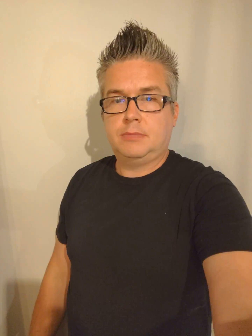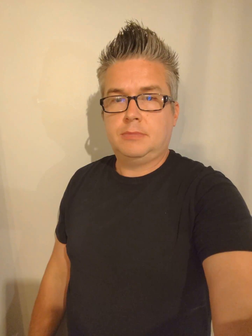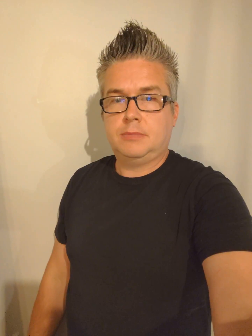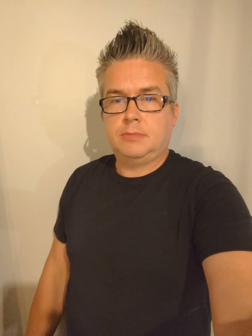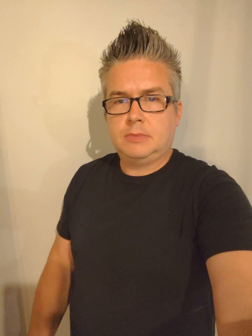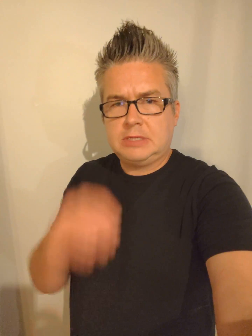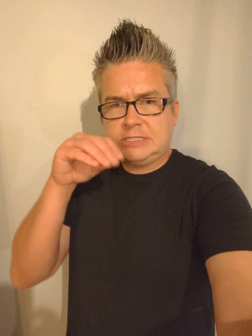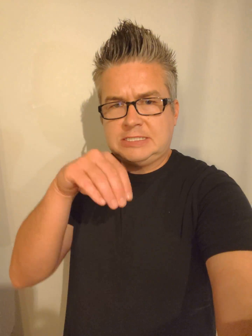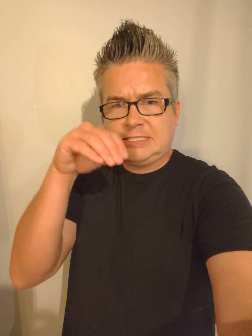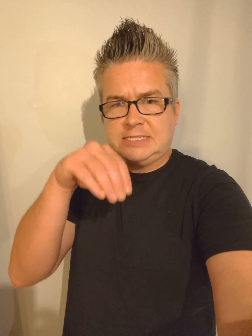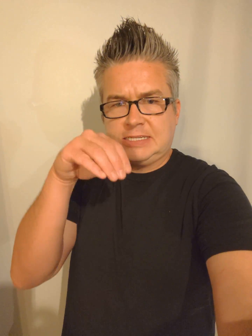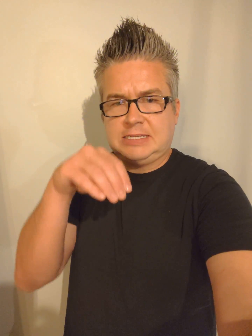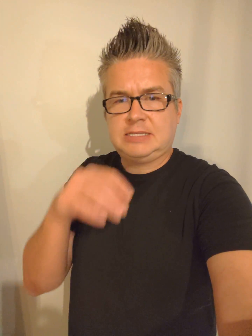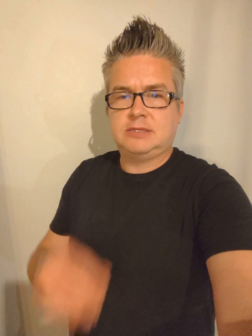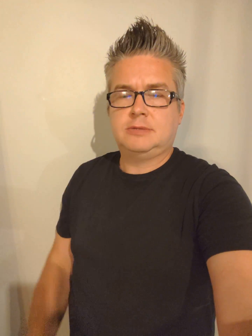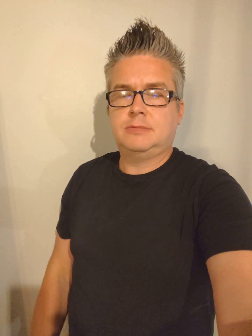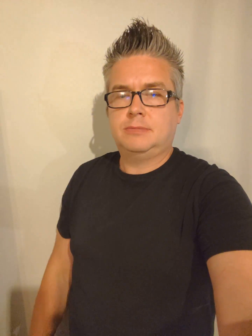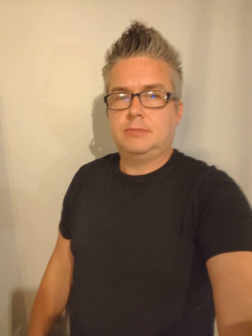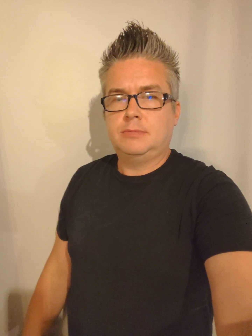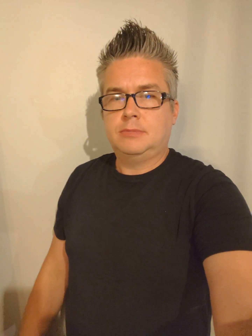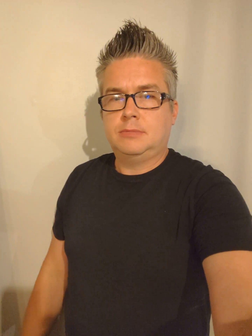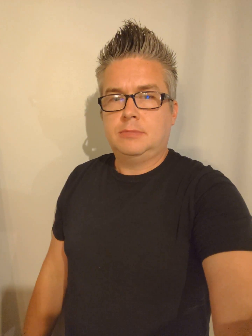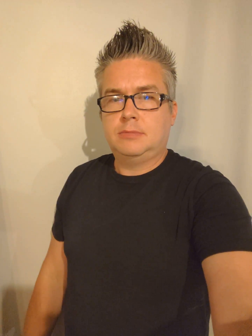inside